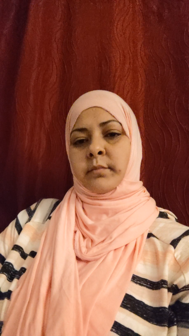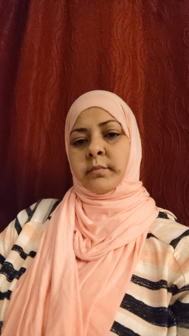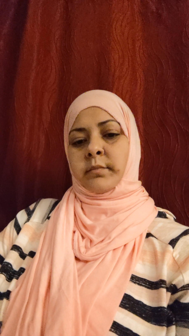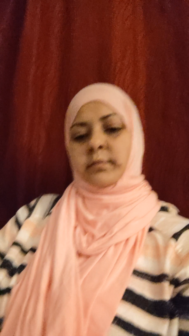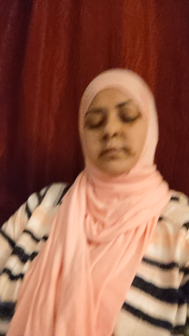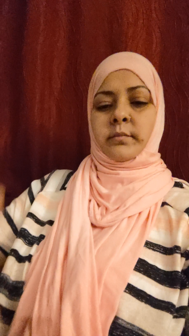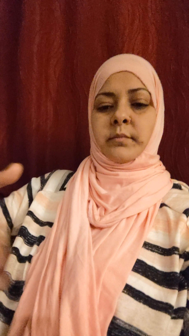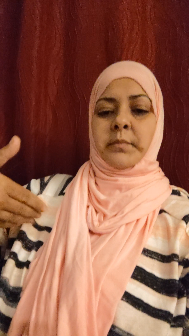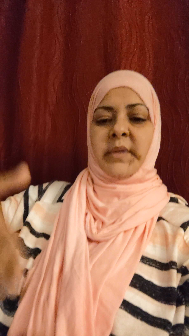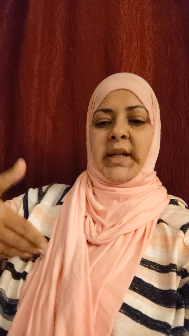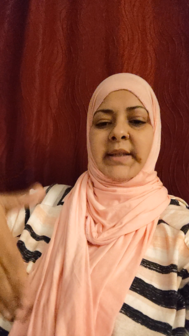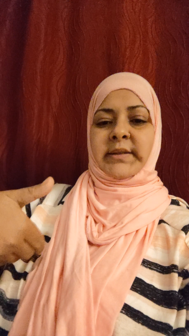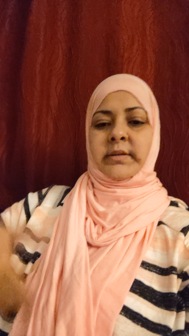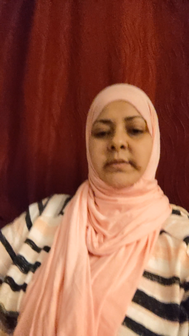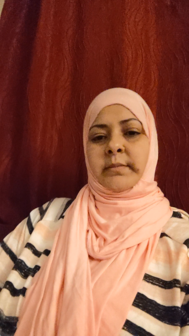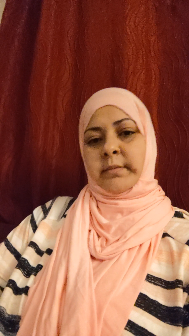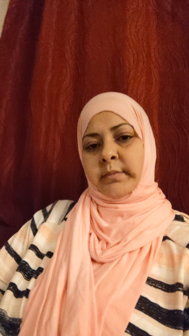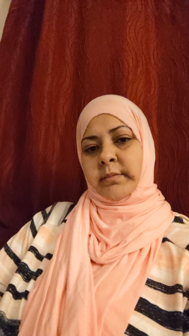pants